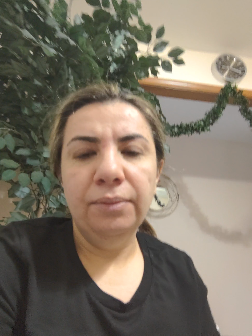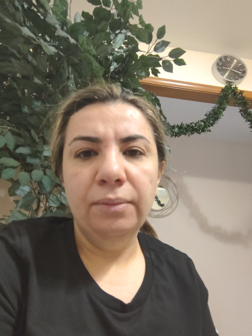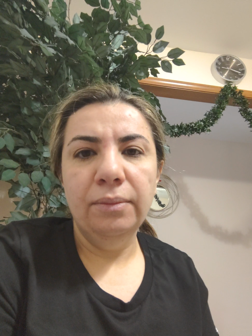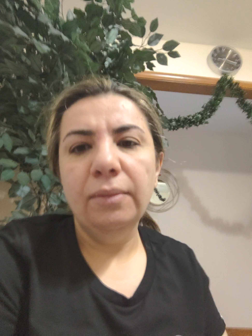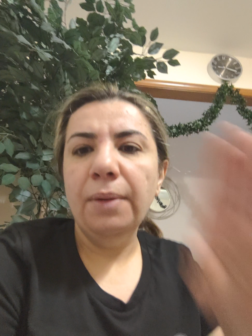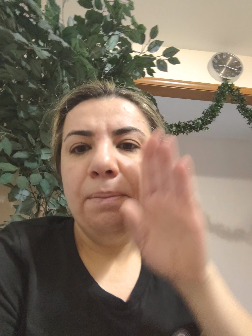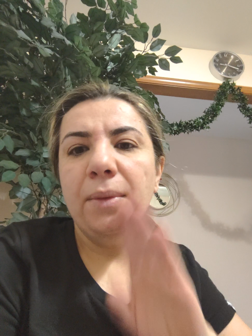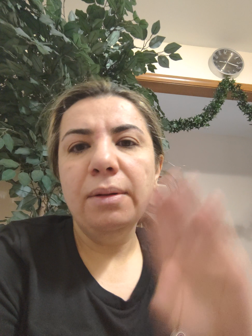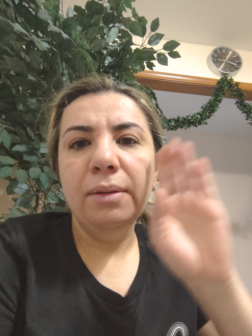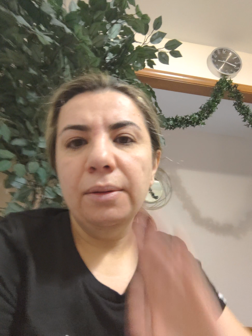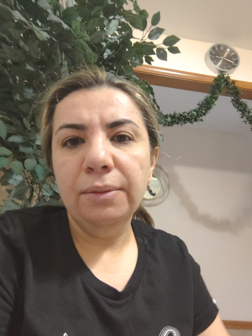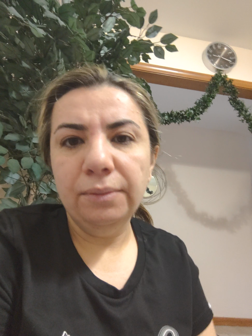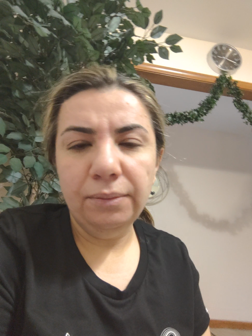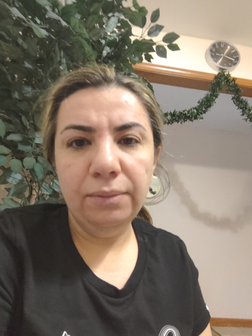brown